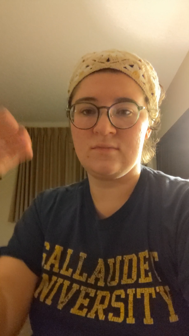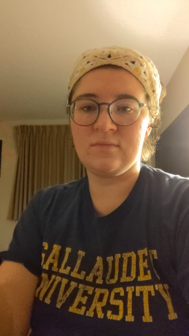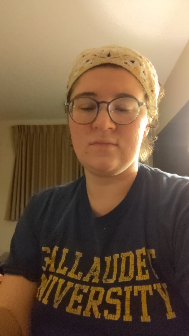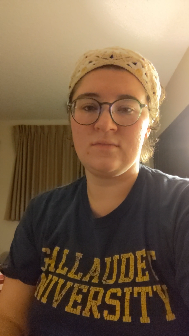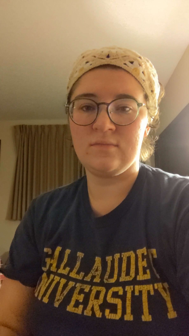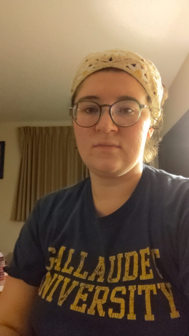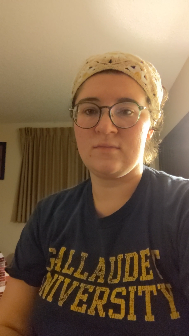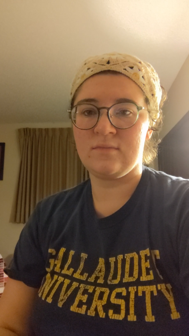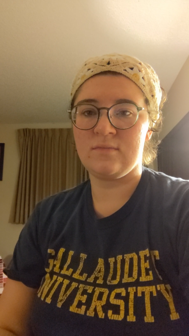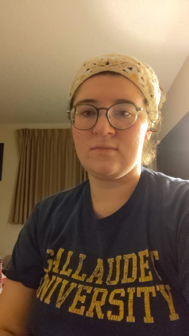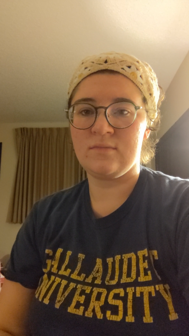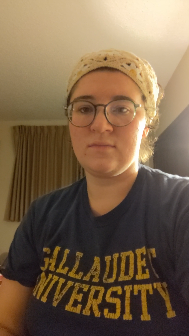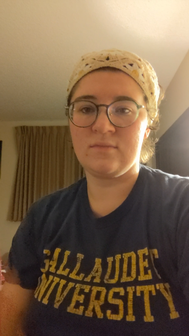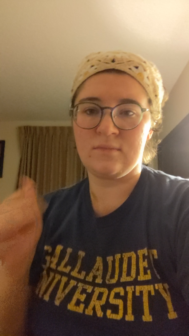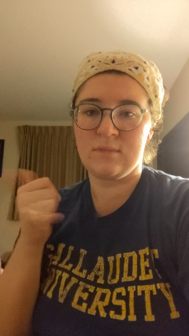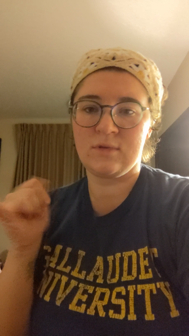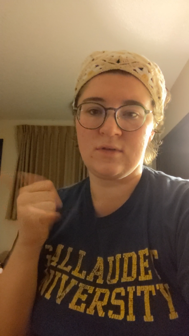party